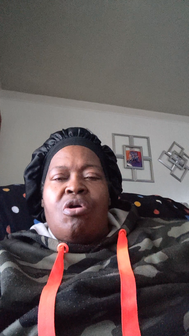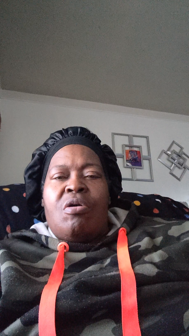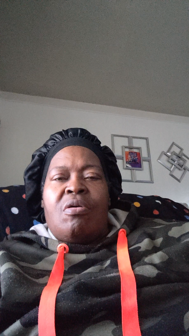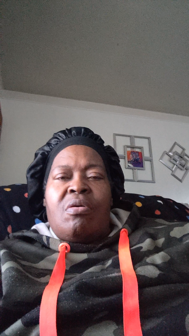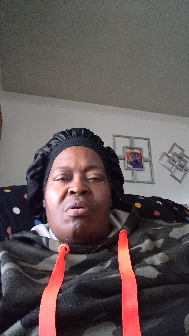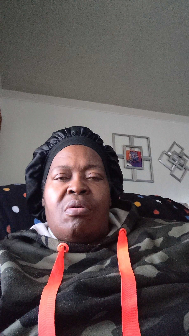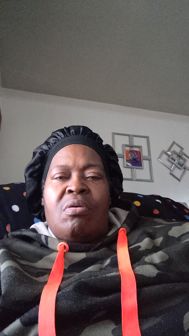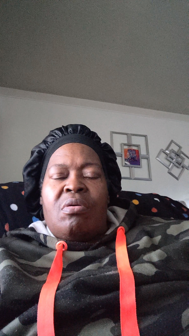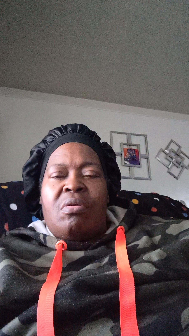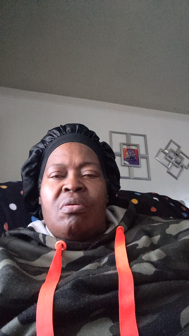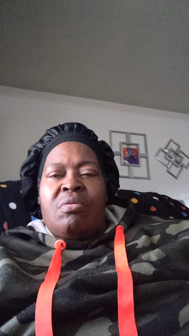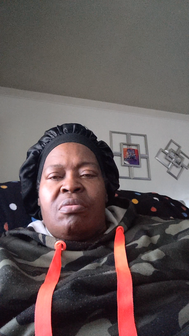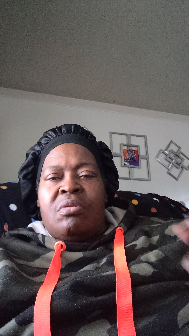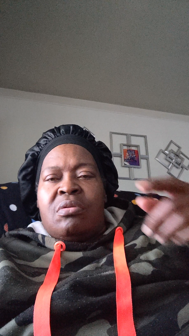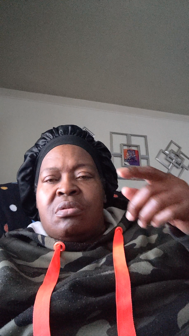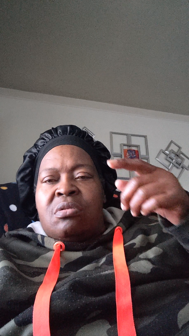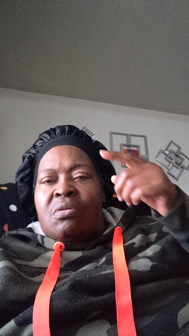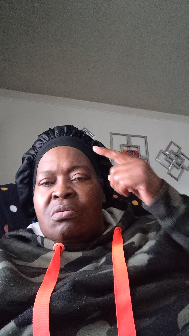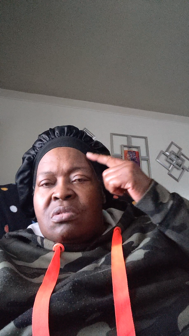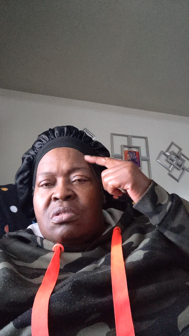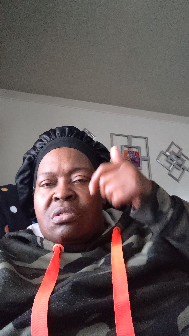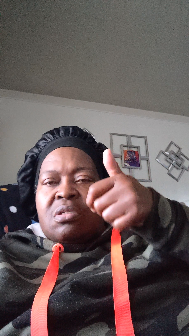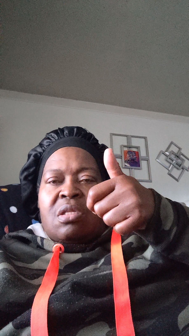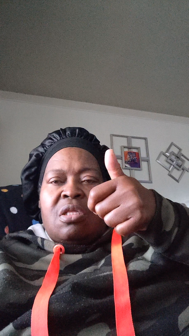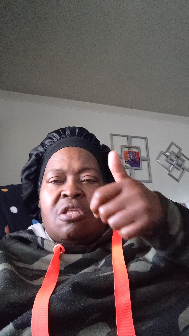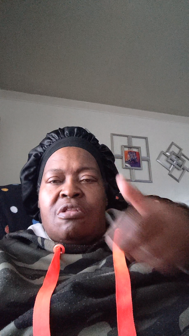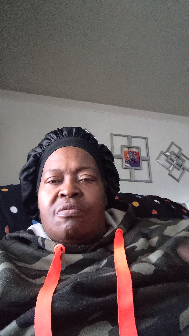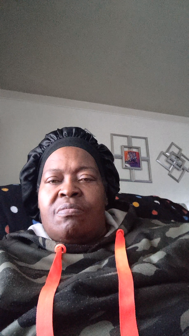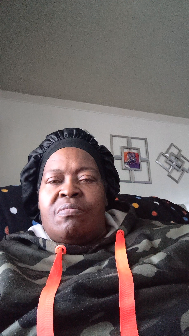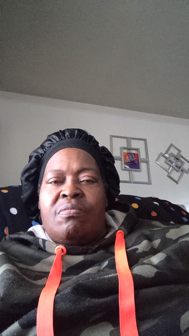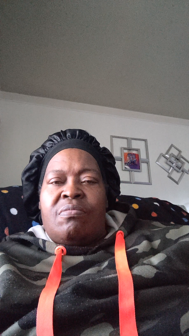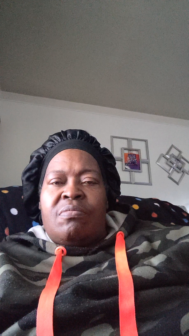dime